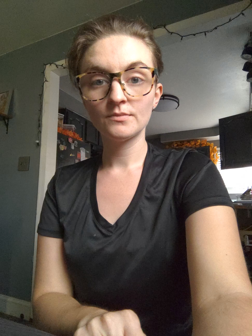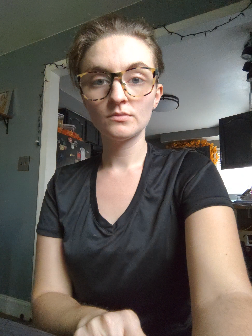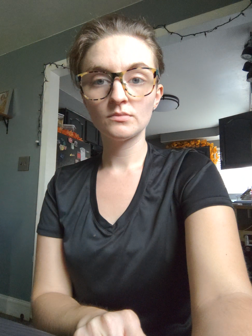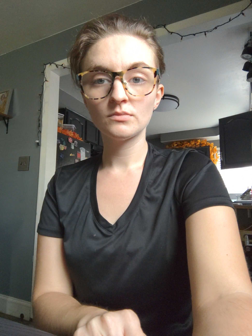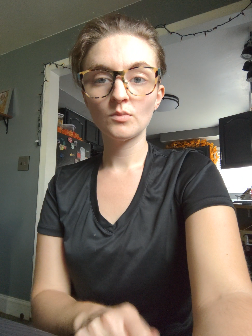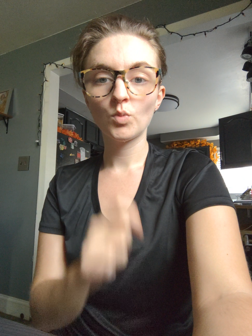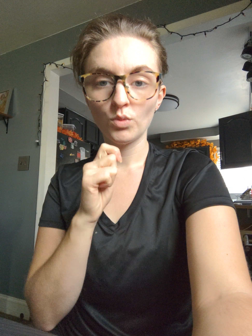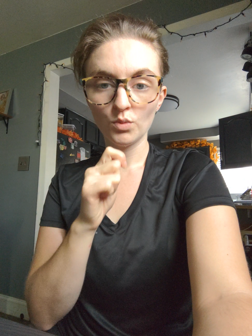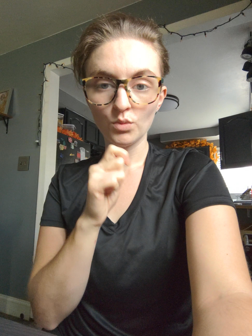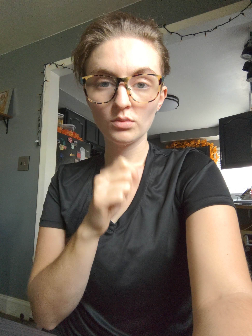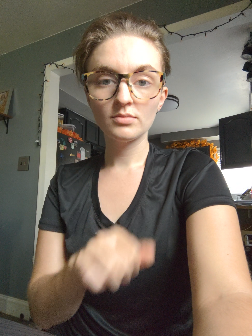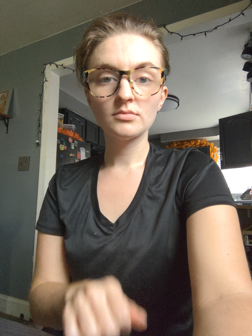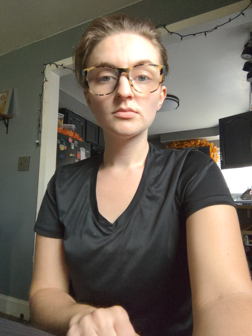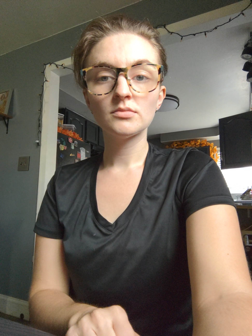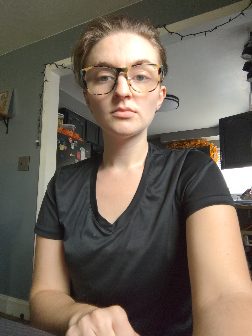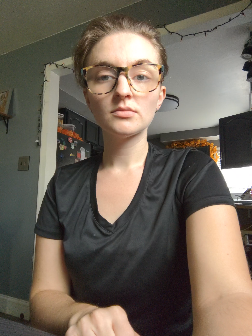popsicle